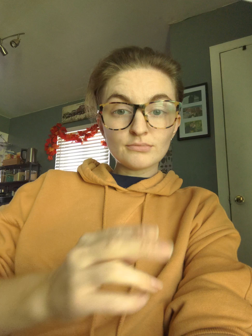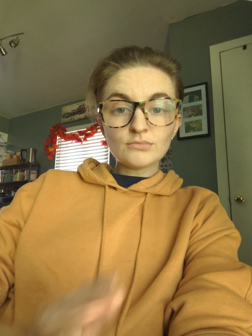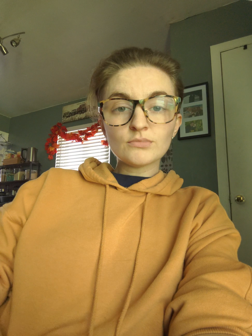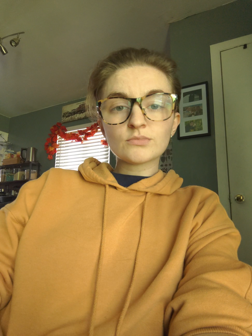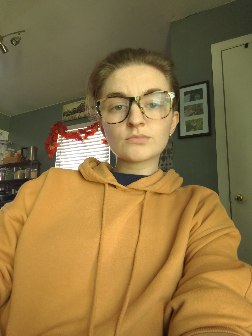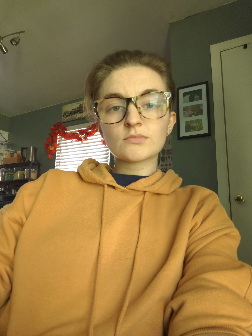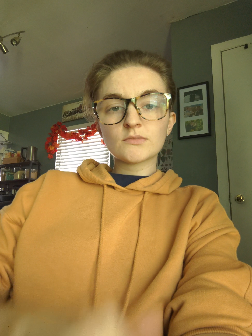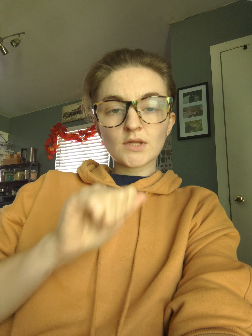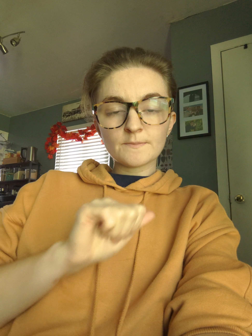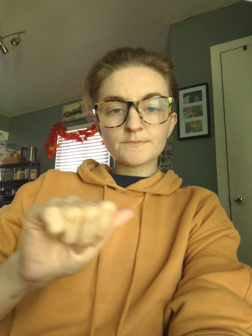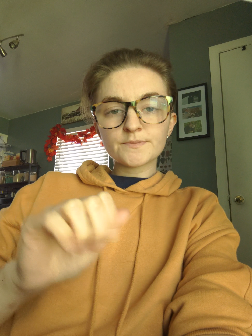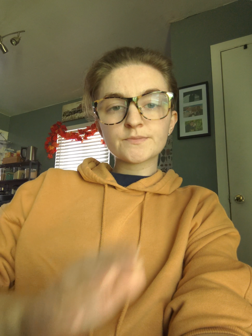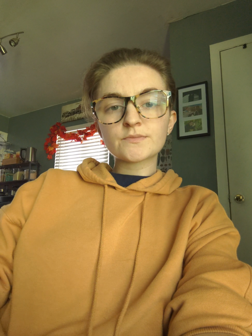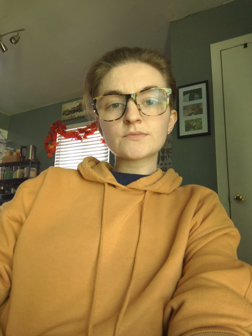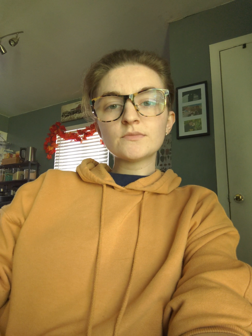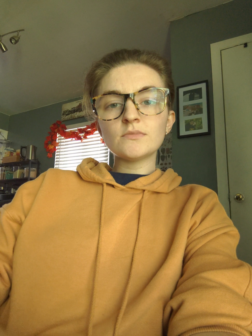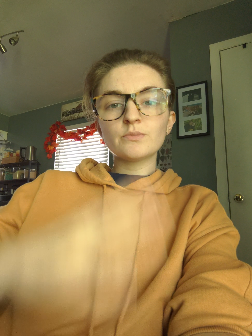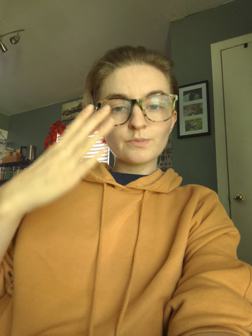a